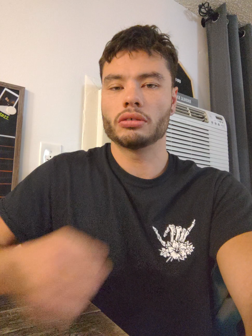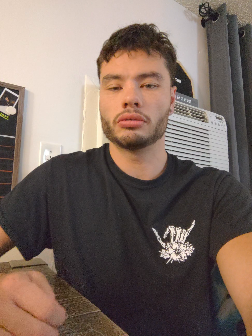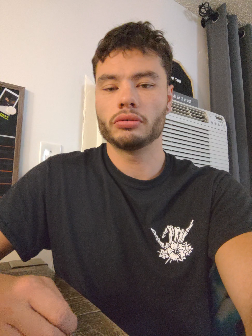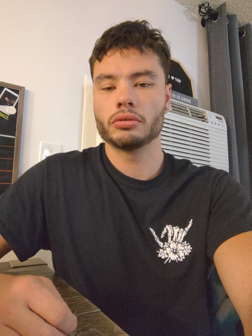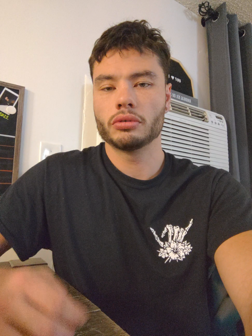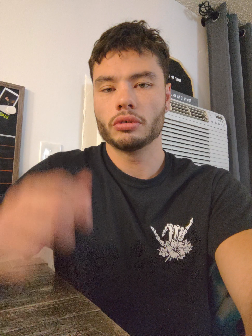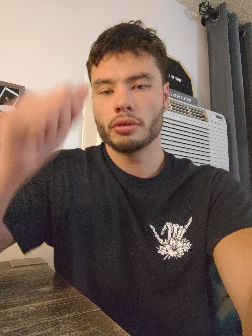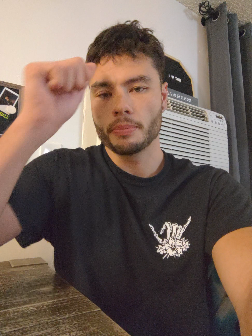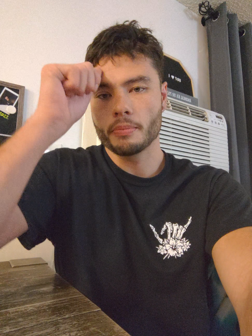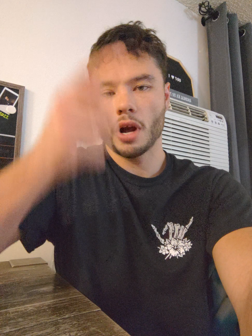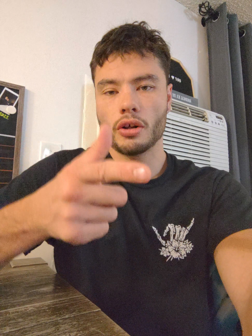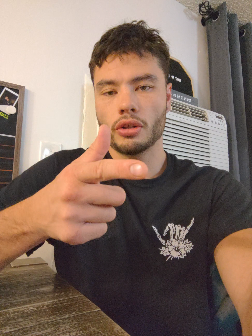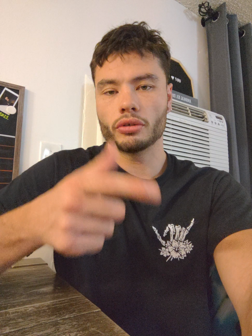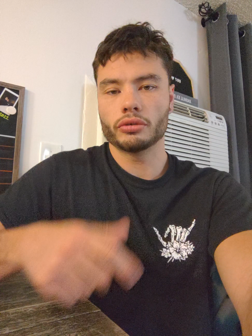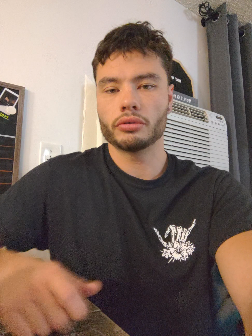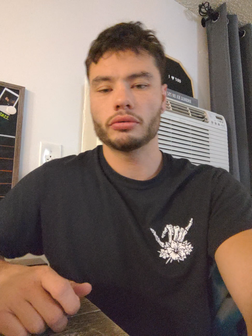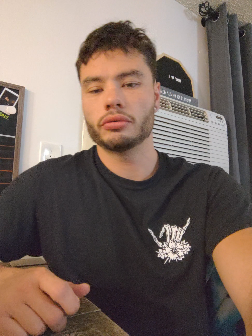brother